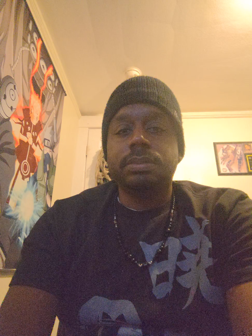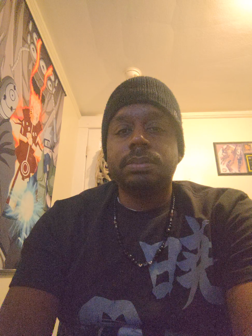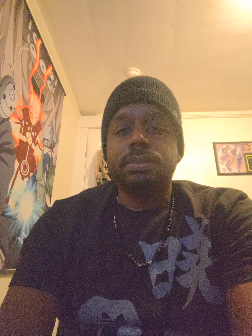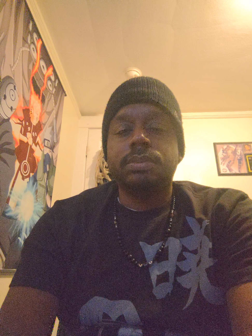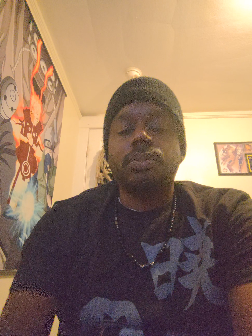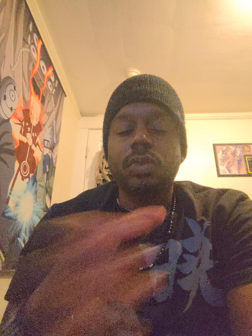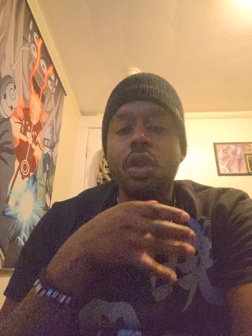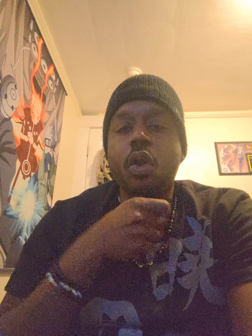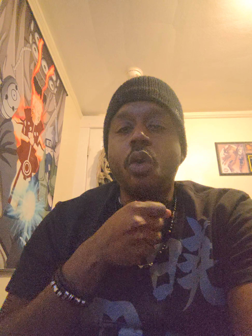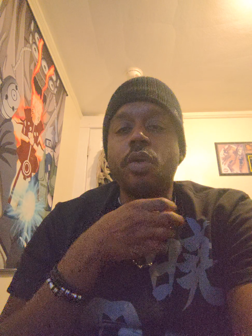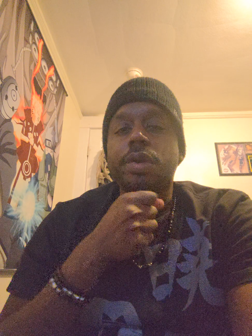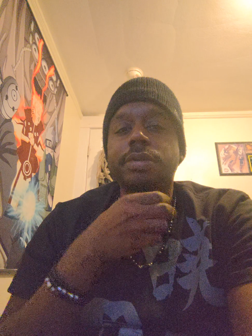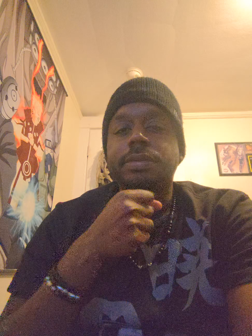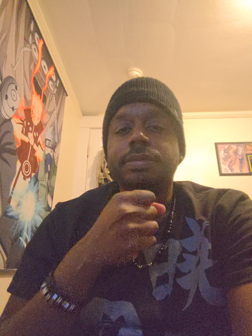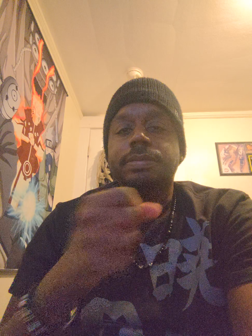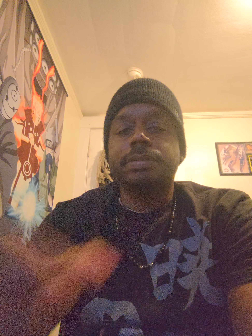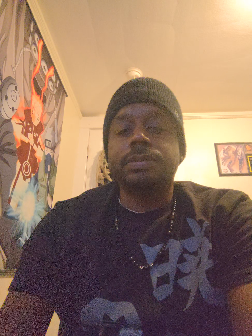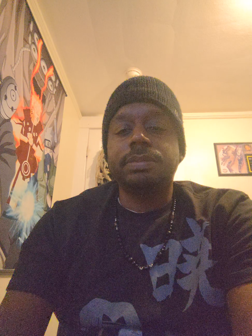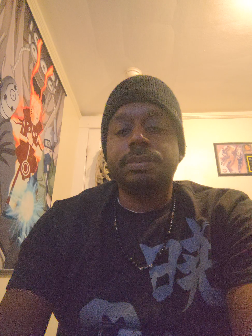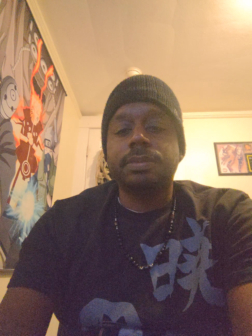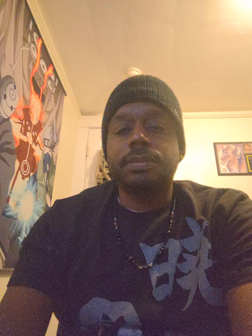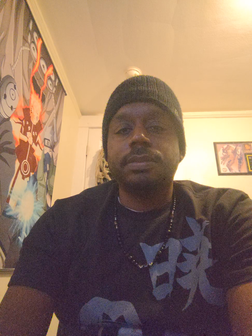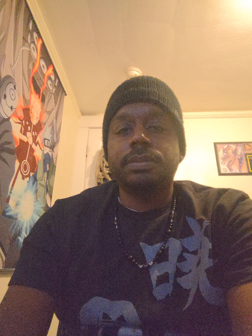orange